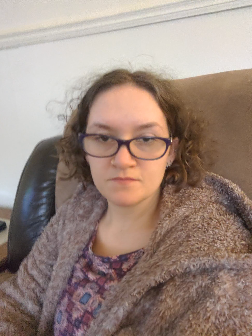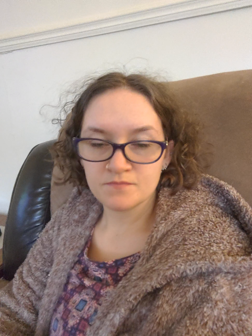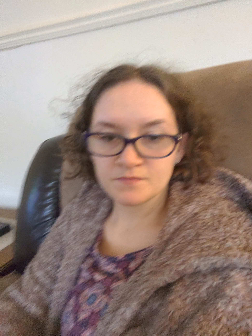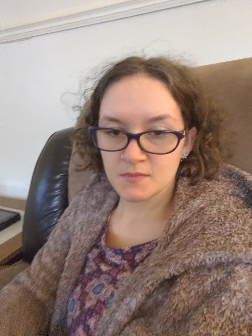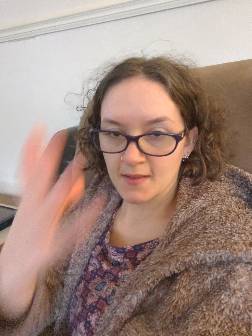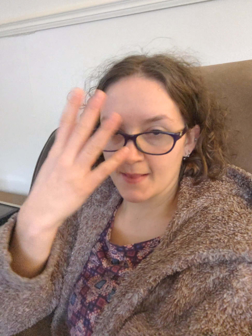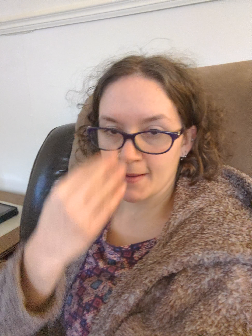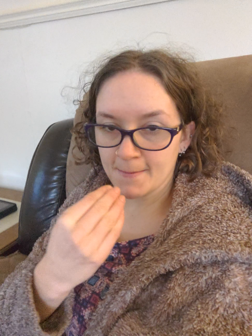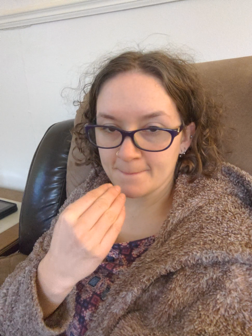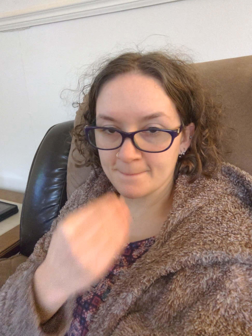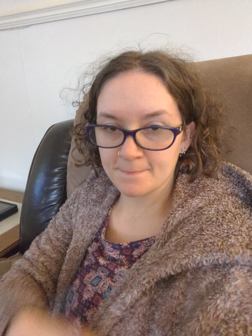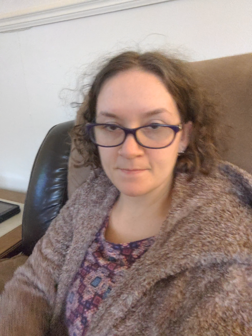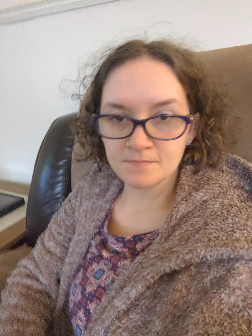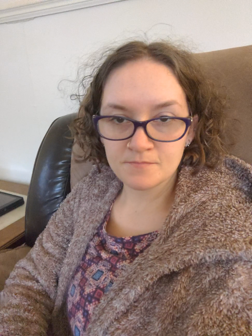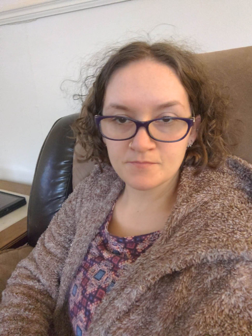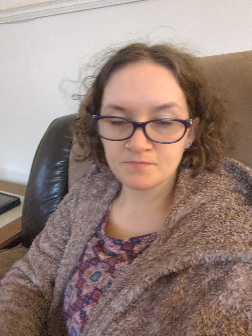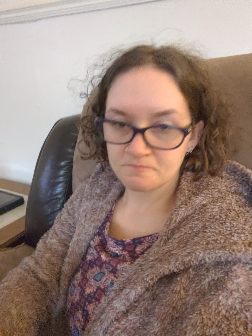sleep